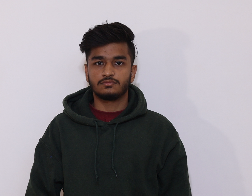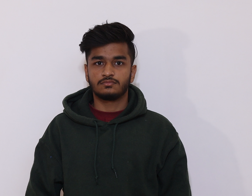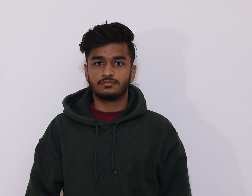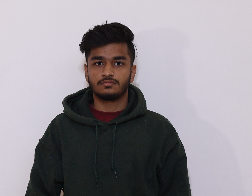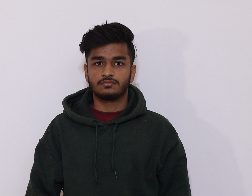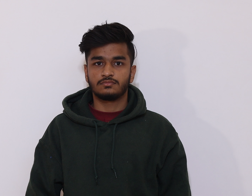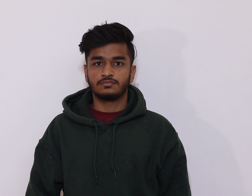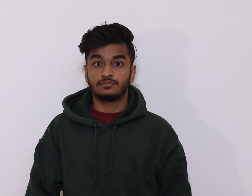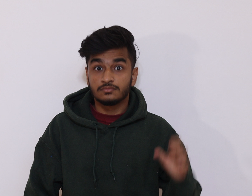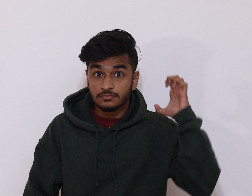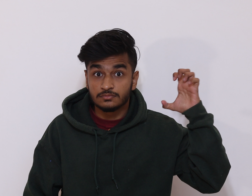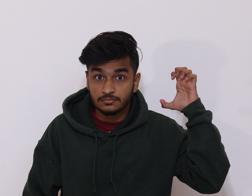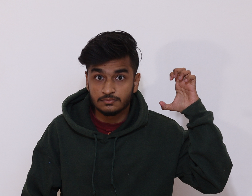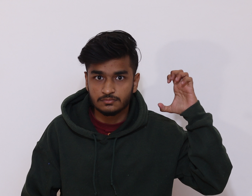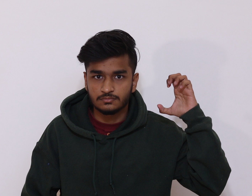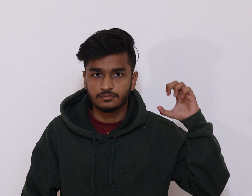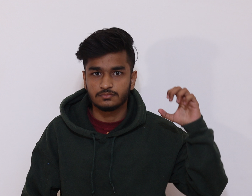stiff